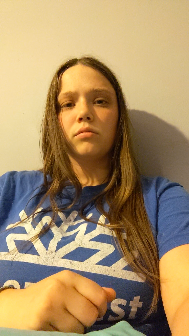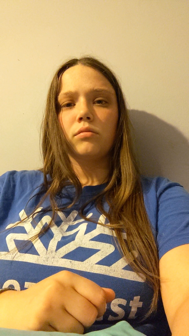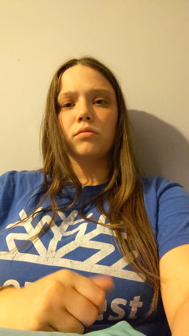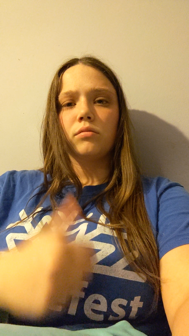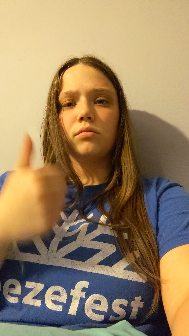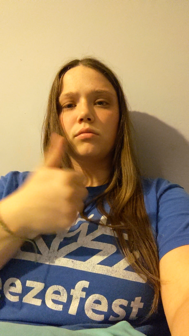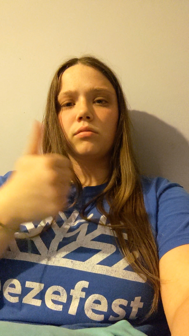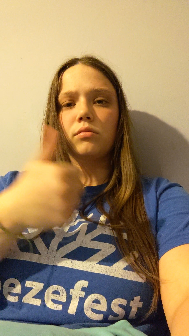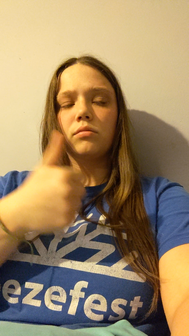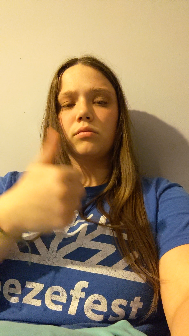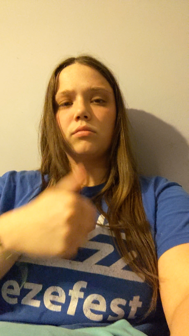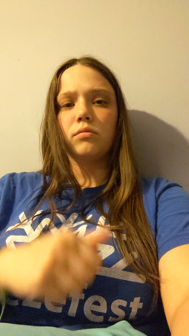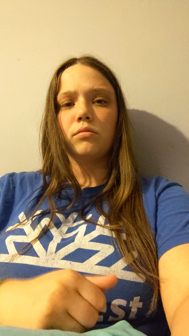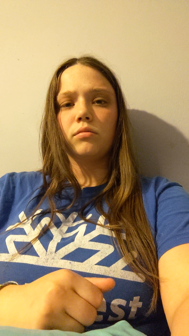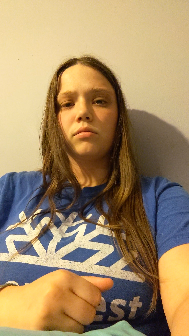game